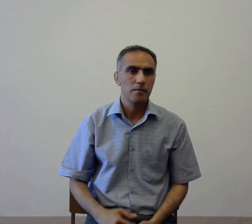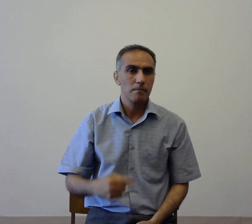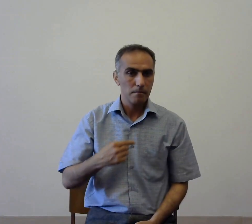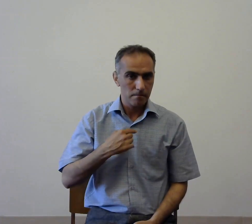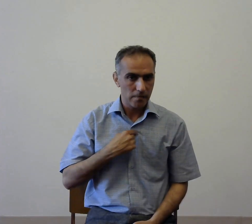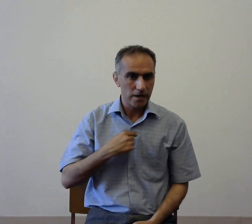mən